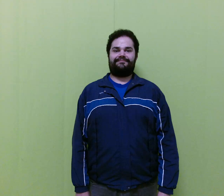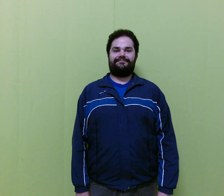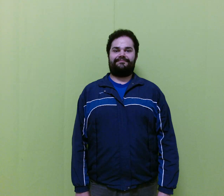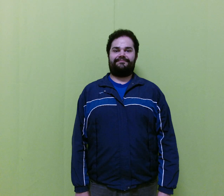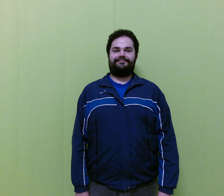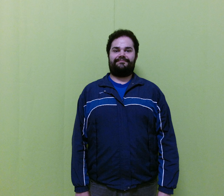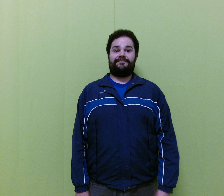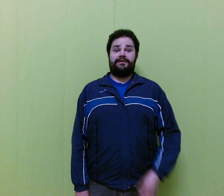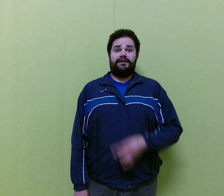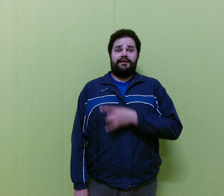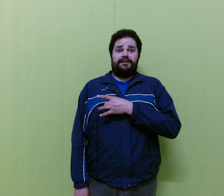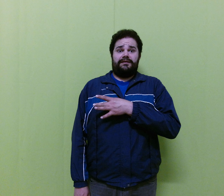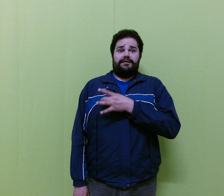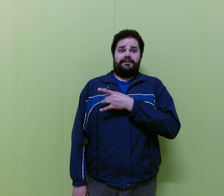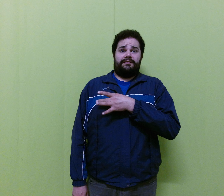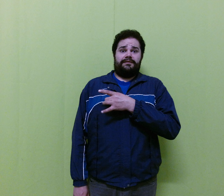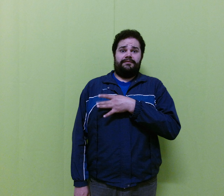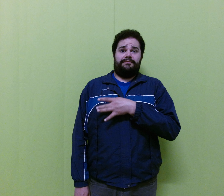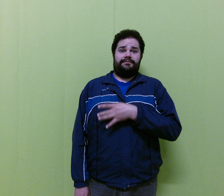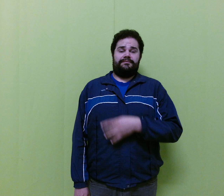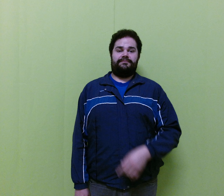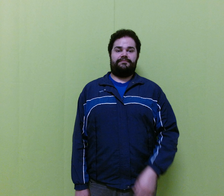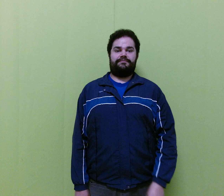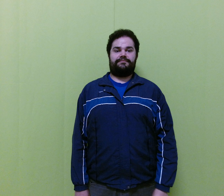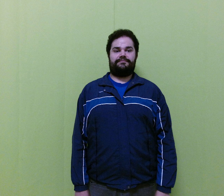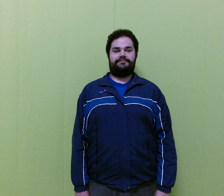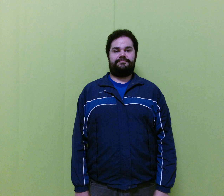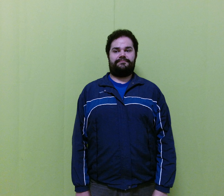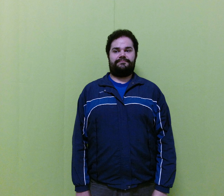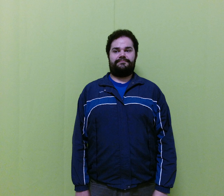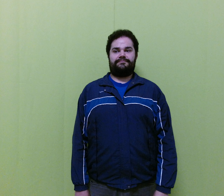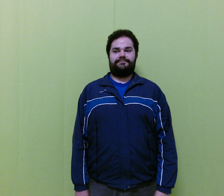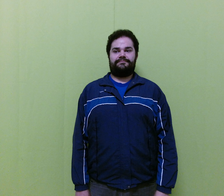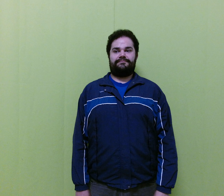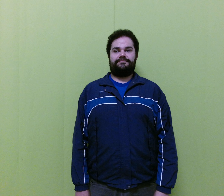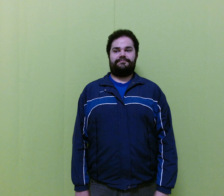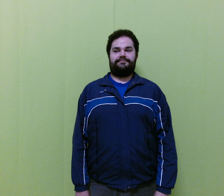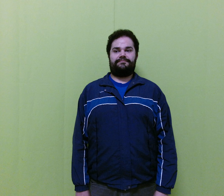medo